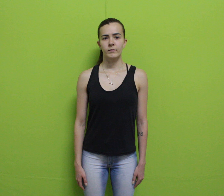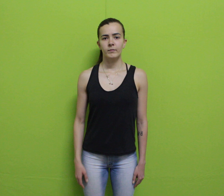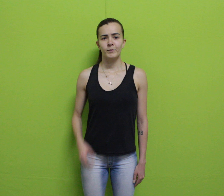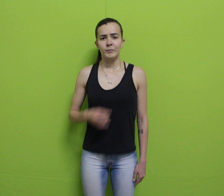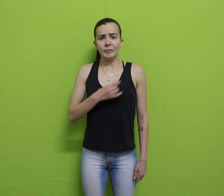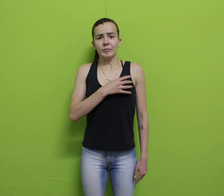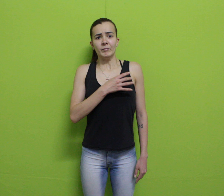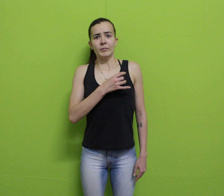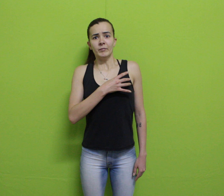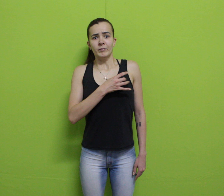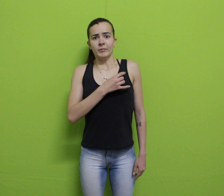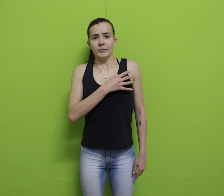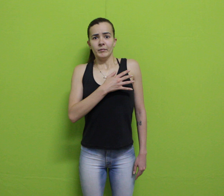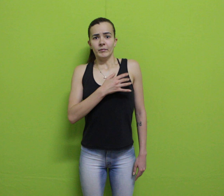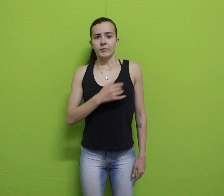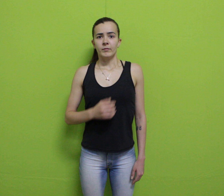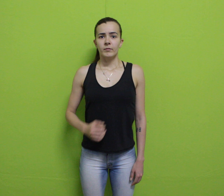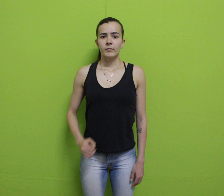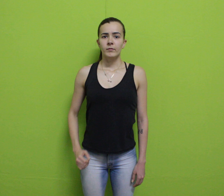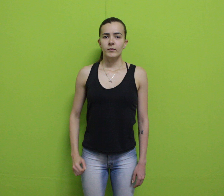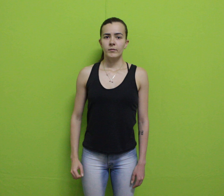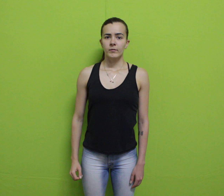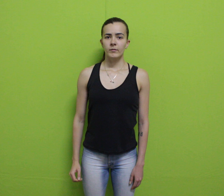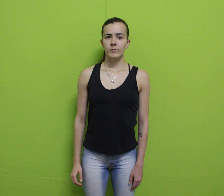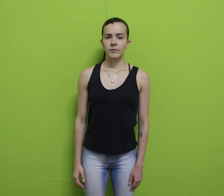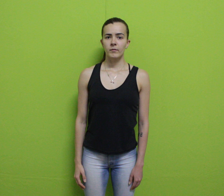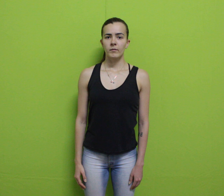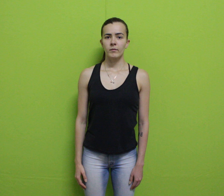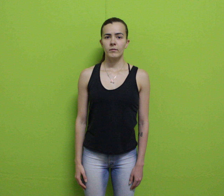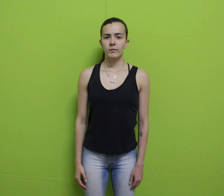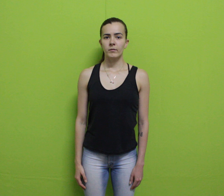medo